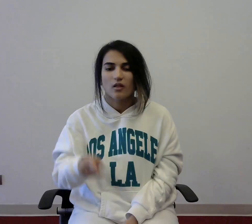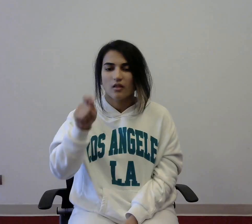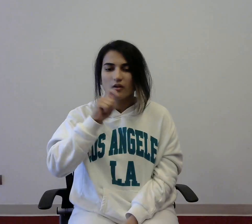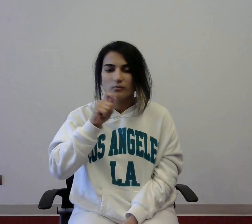dondurma